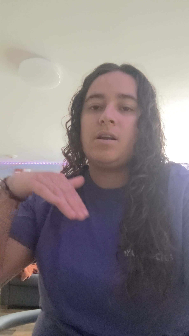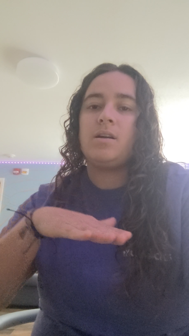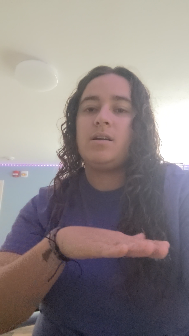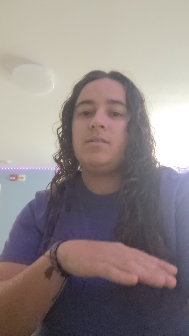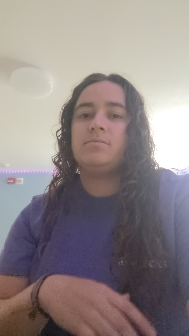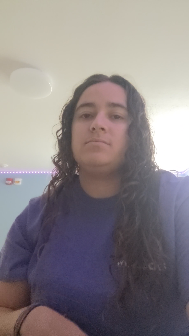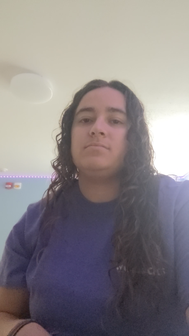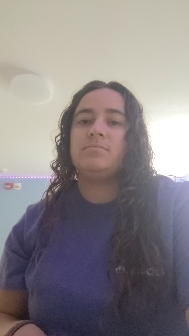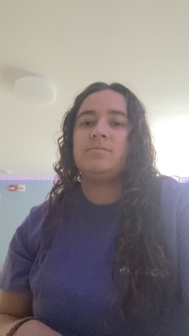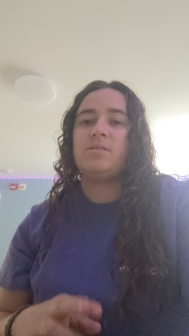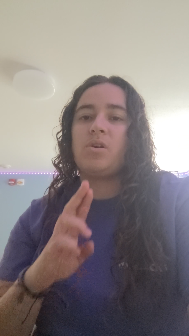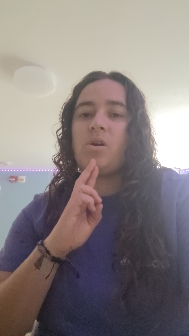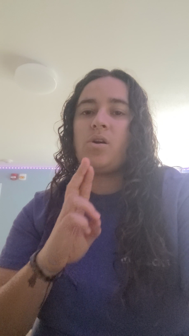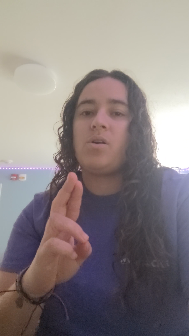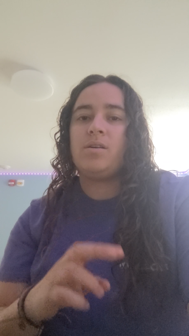are